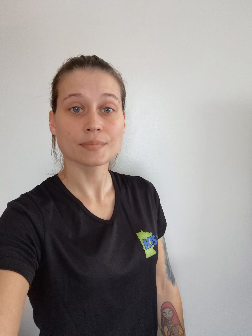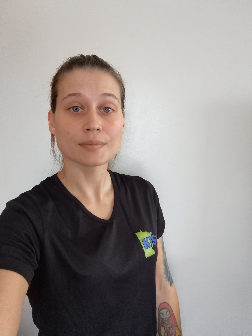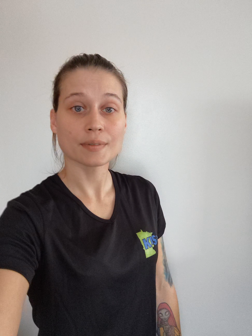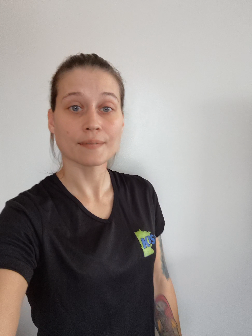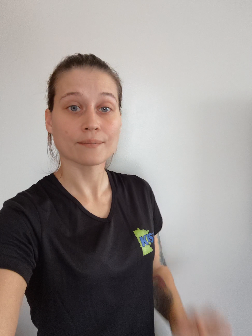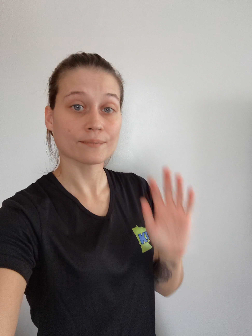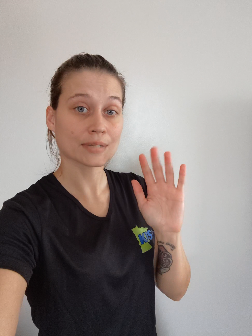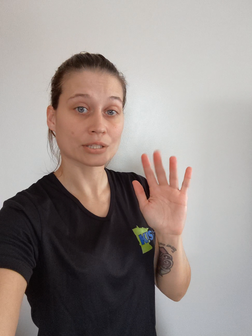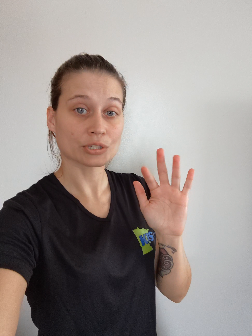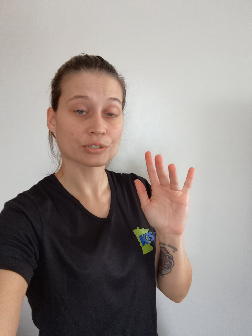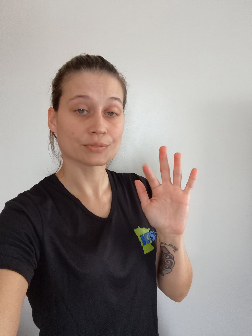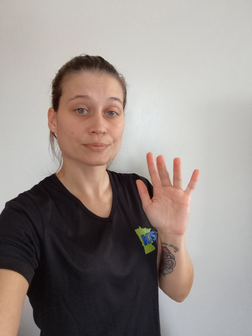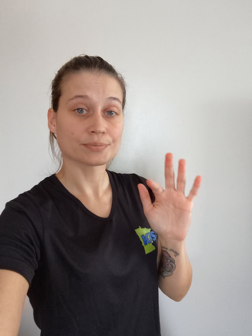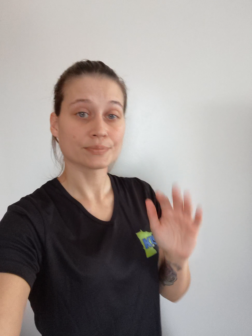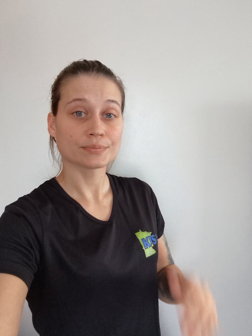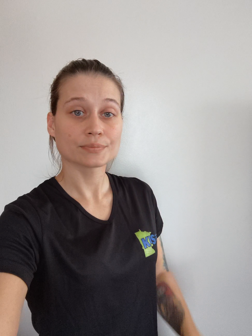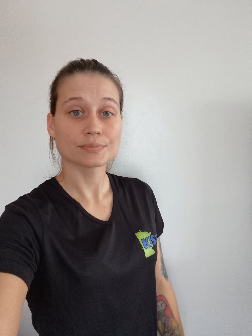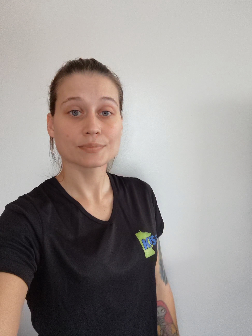finger